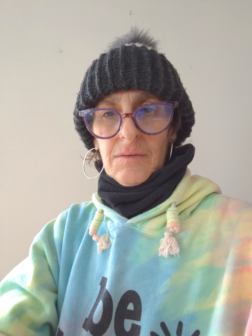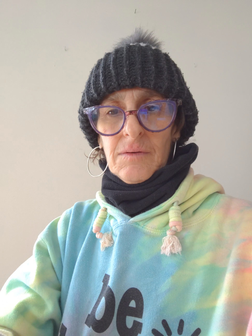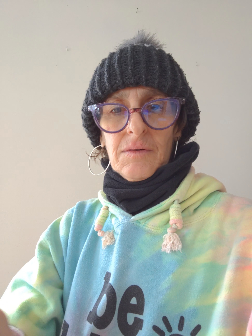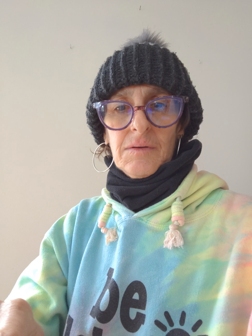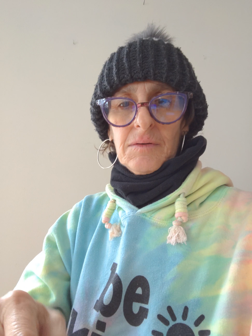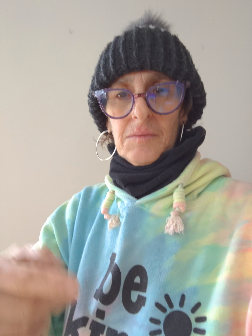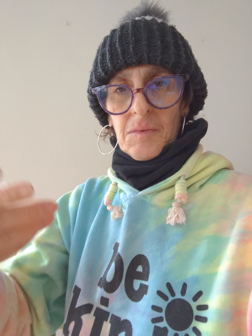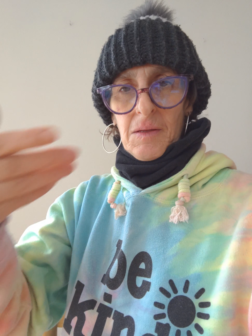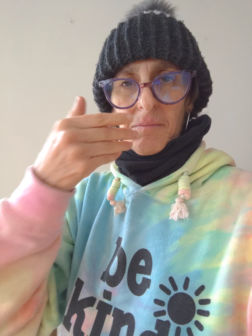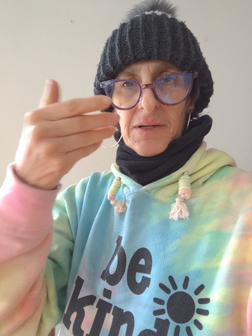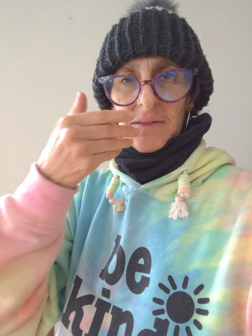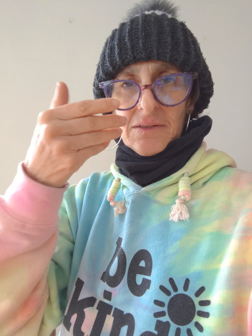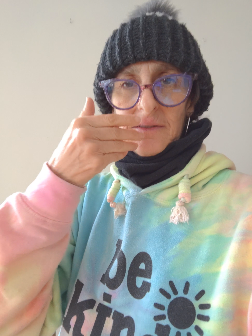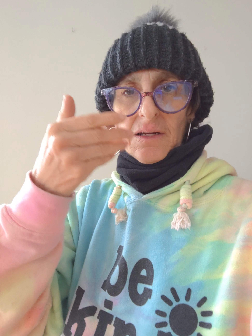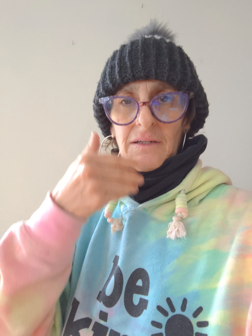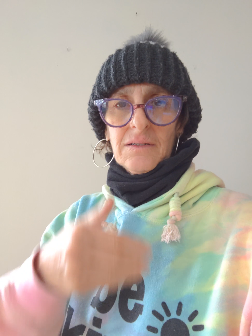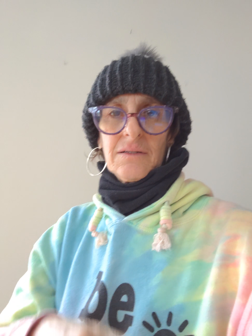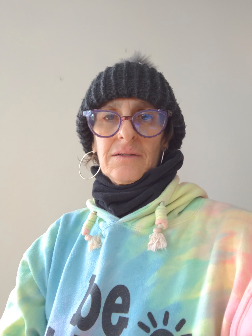pizza